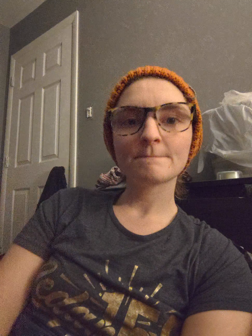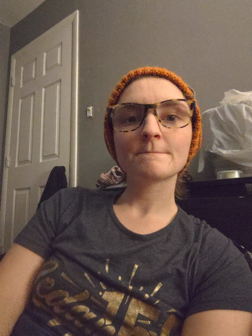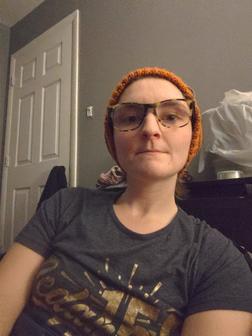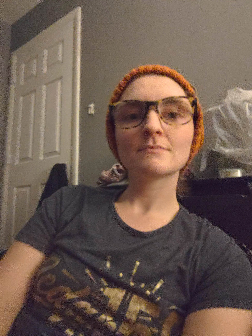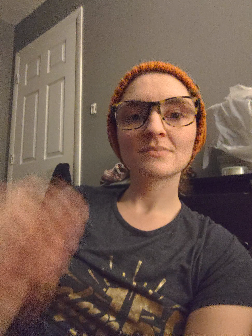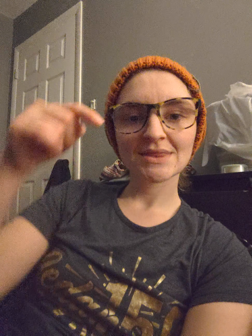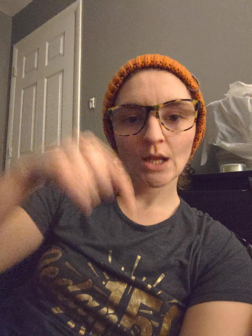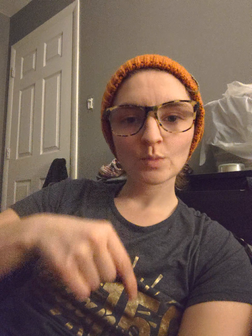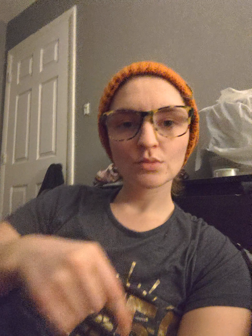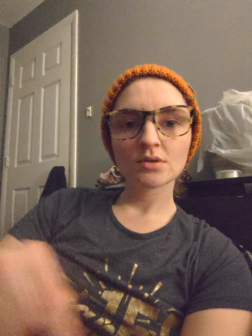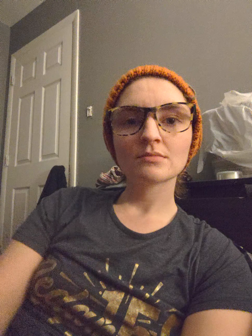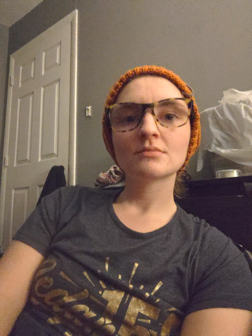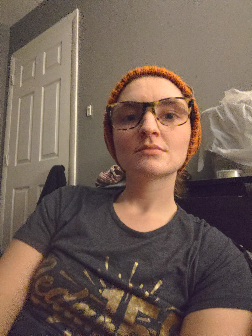down